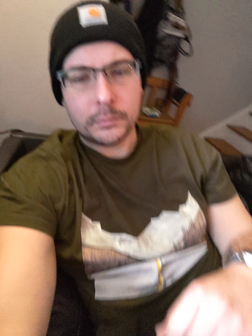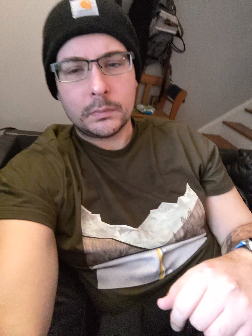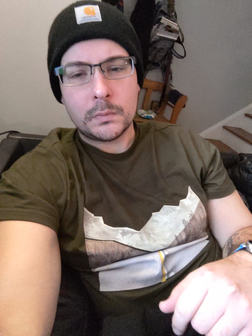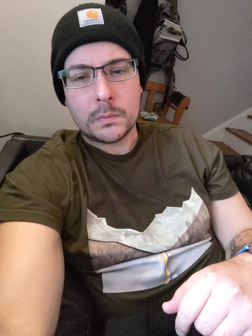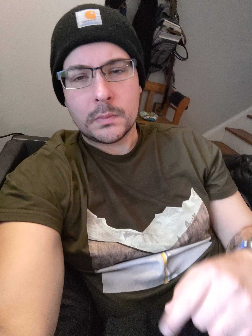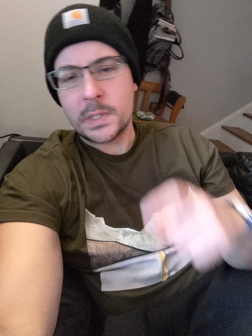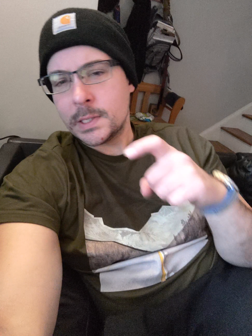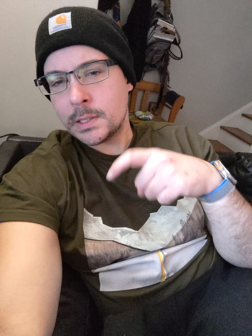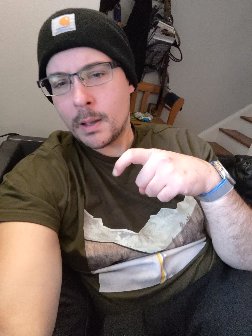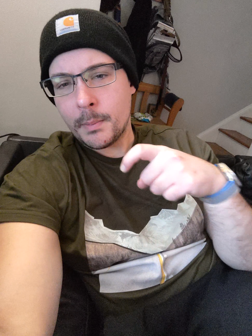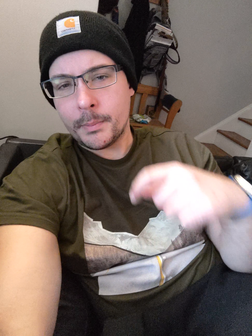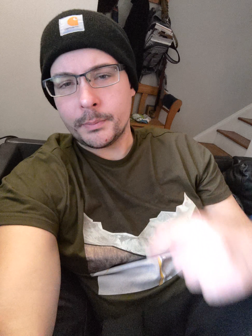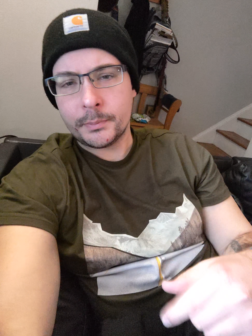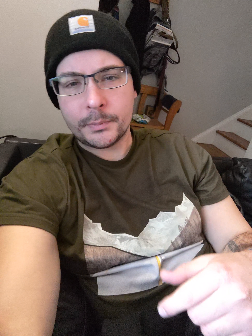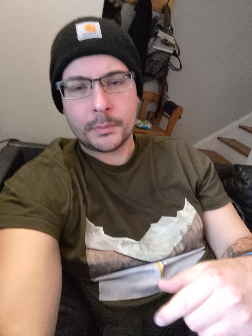time